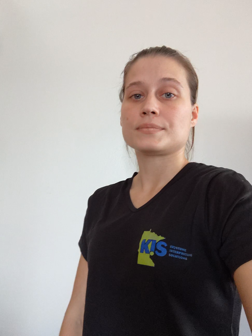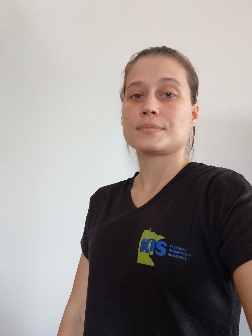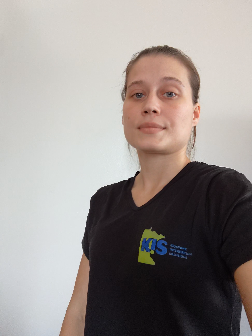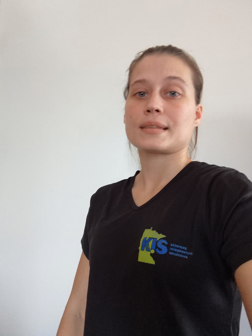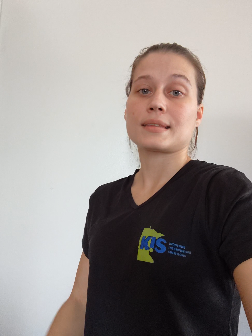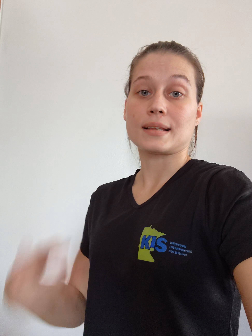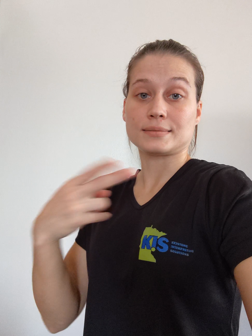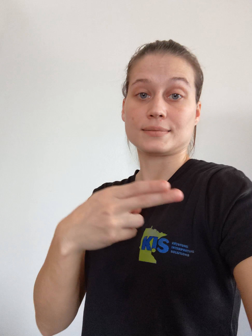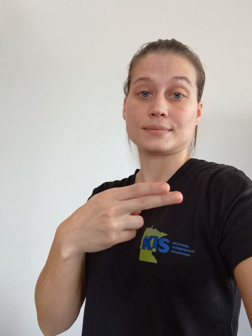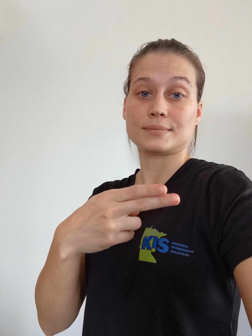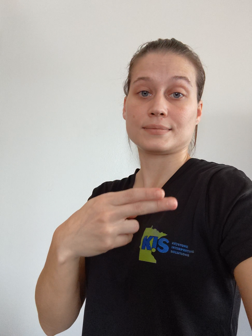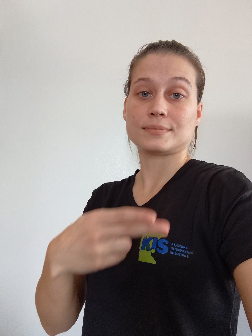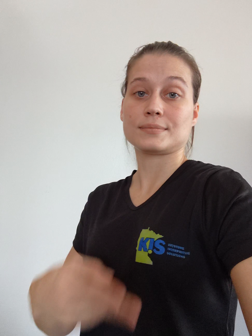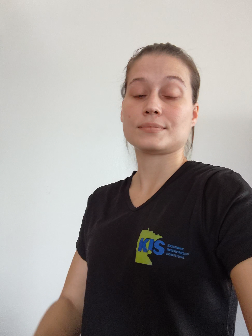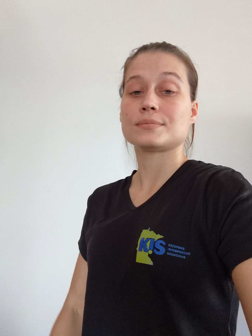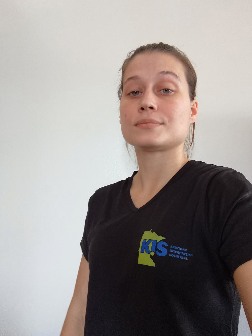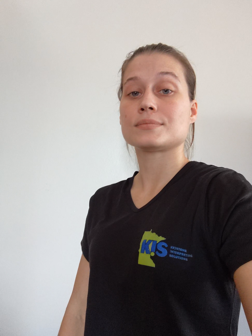cut